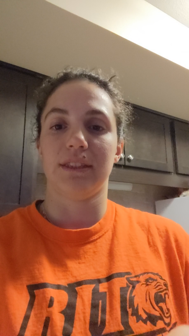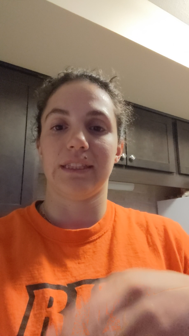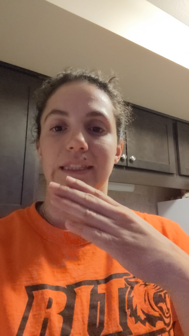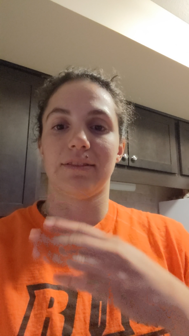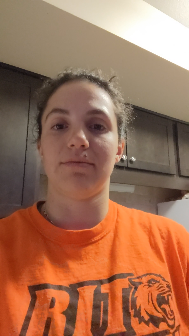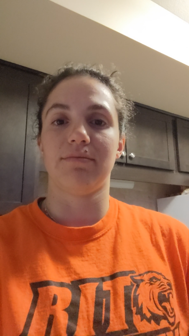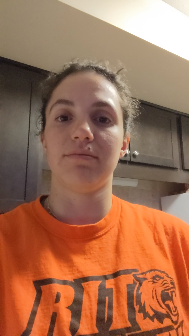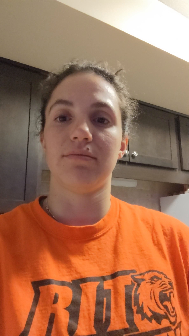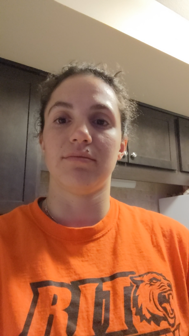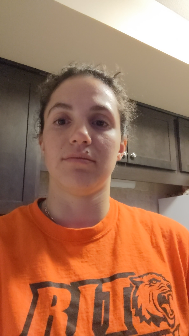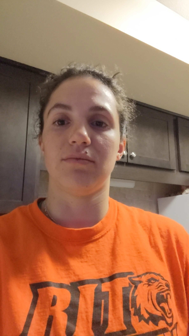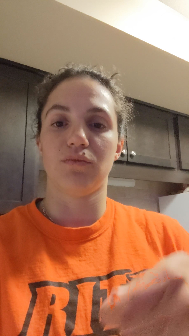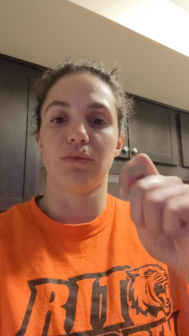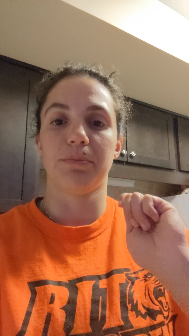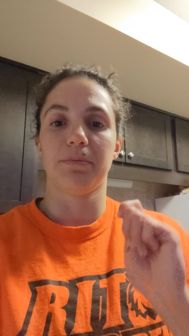rip